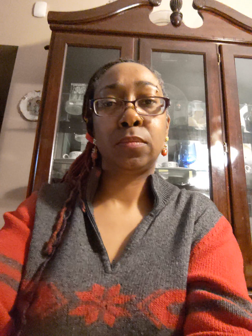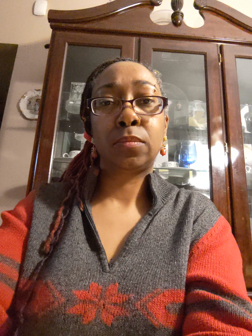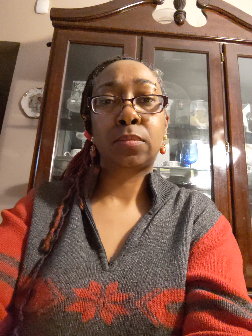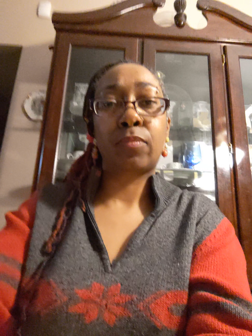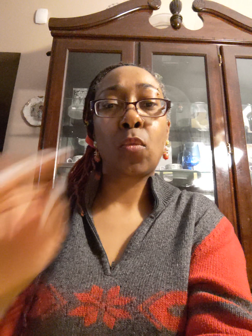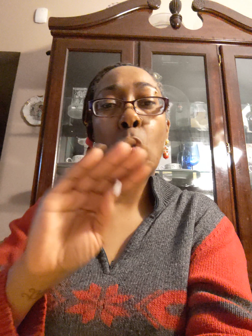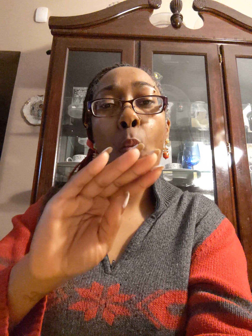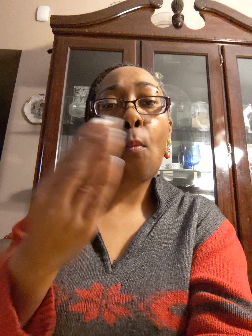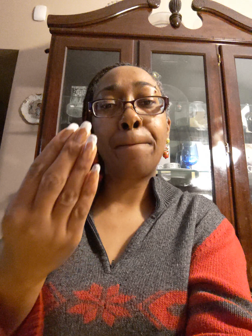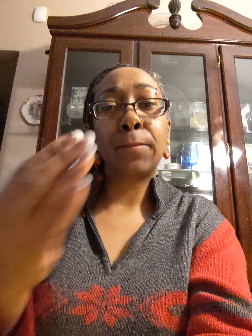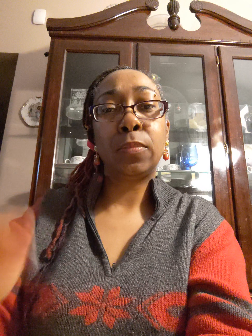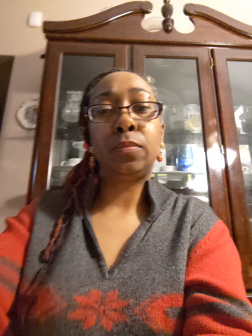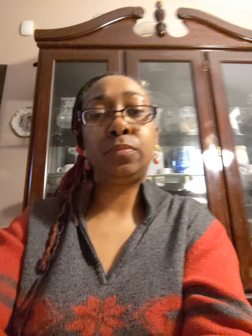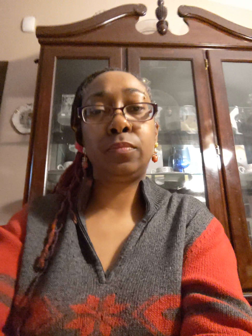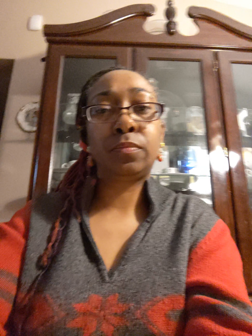open